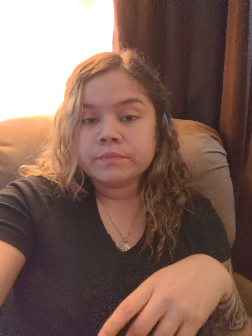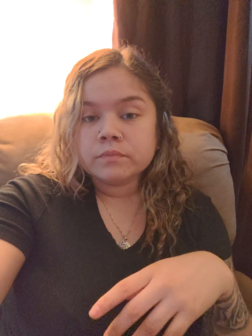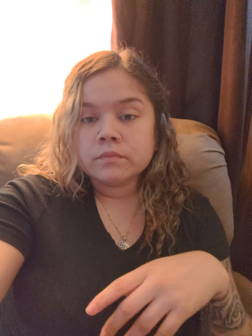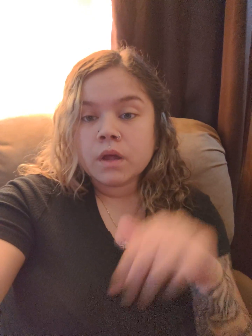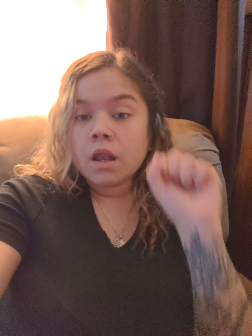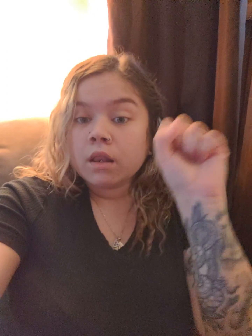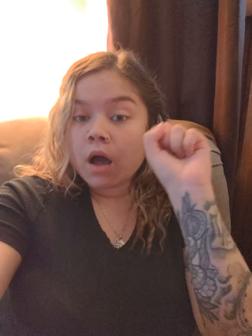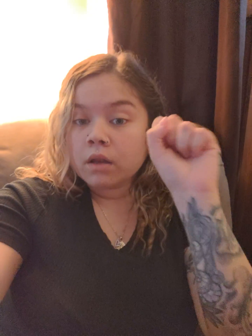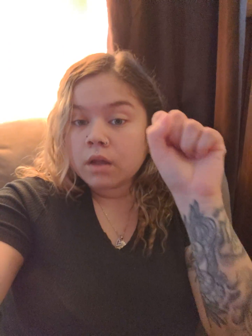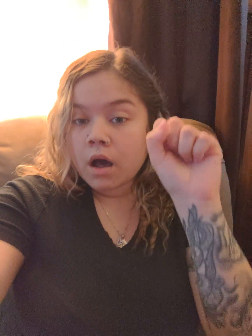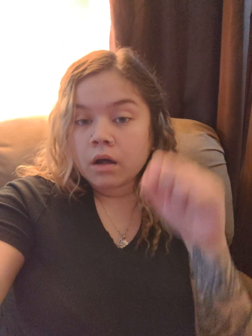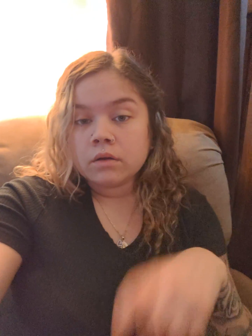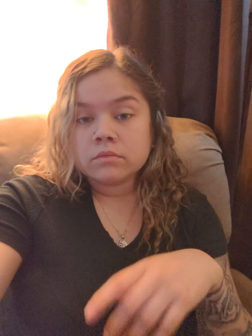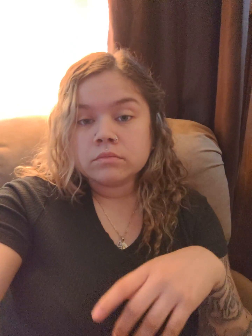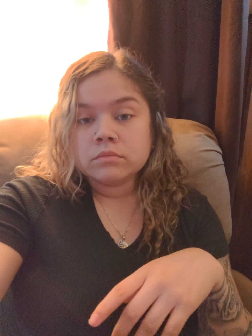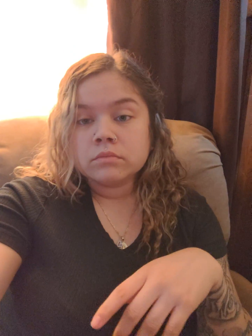knock